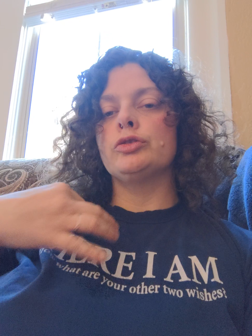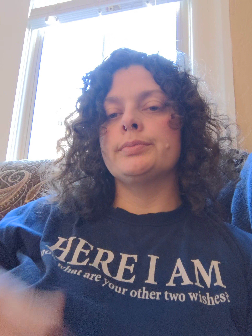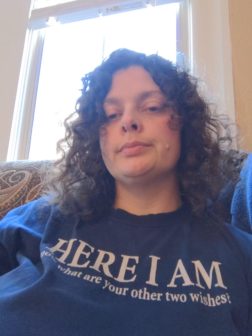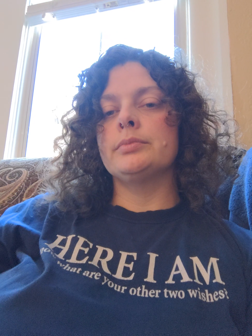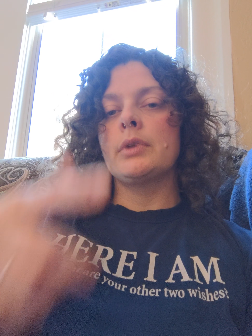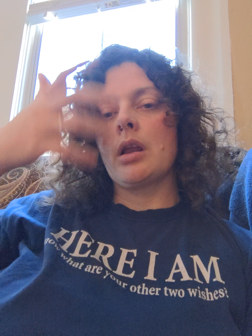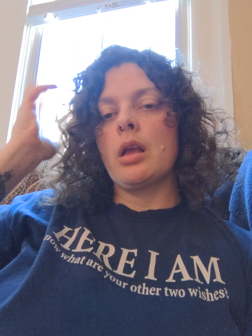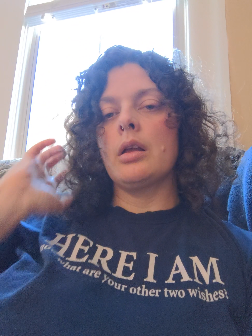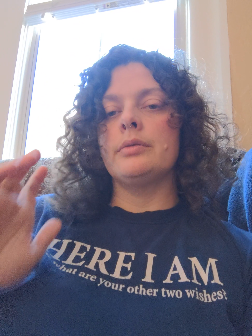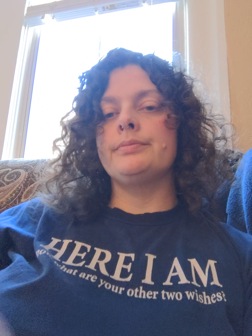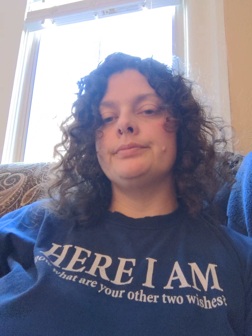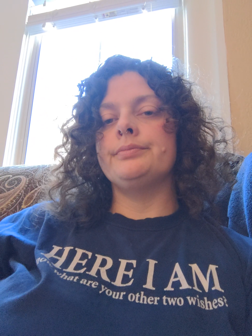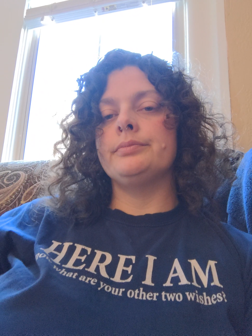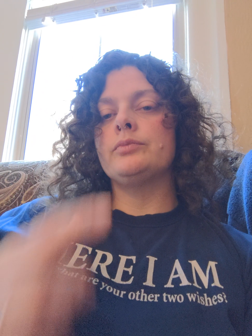lion